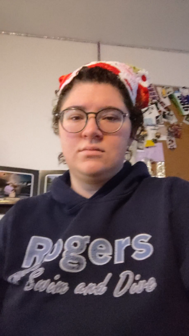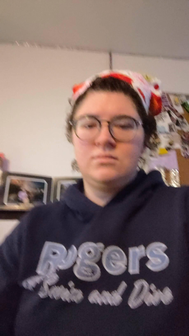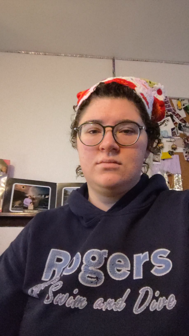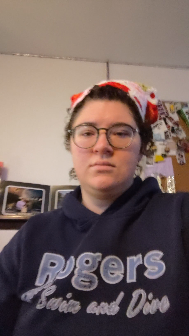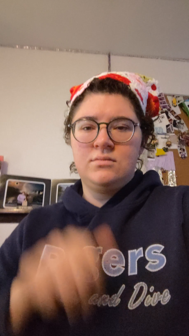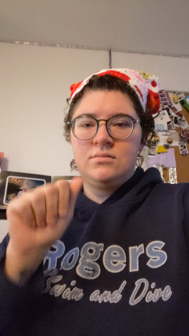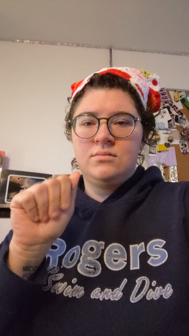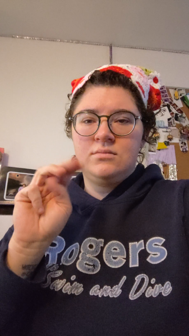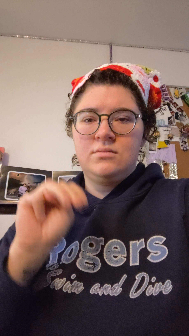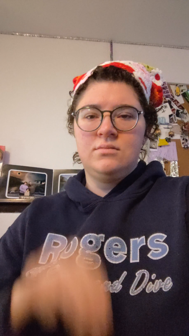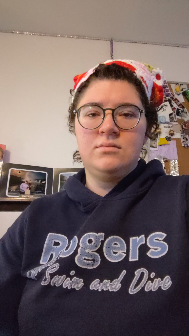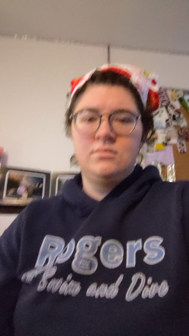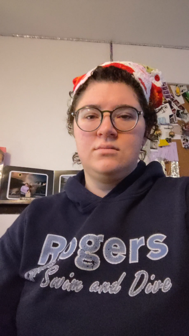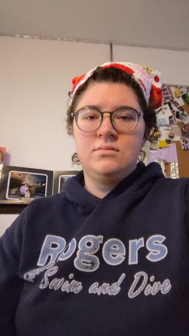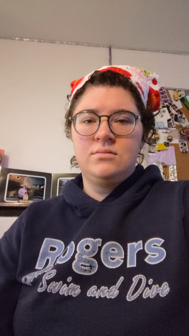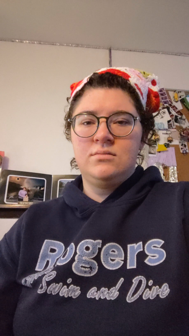am